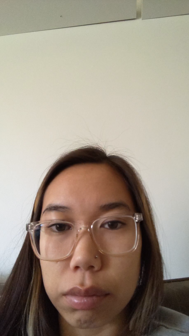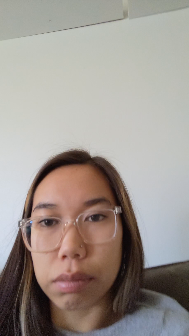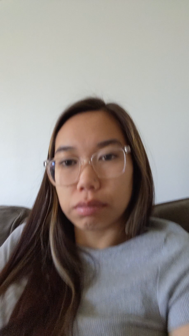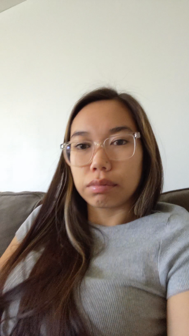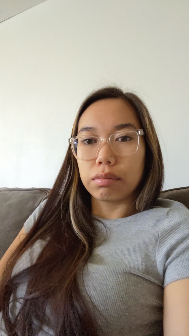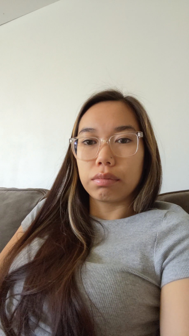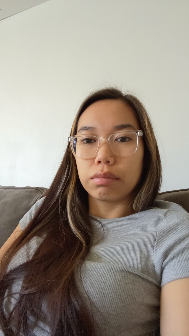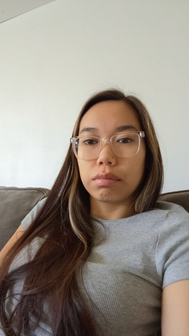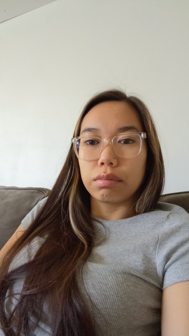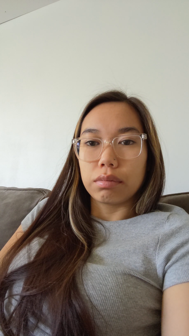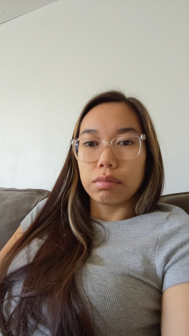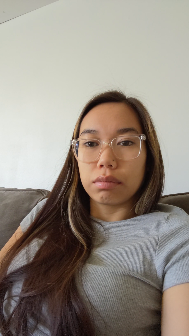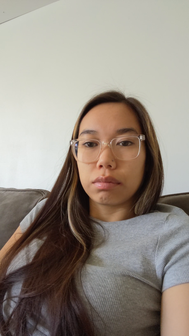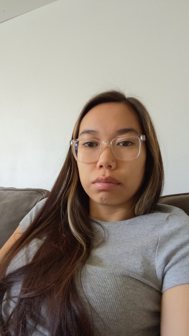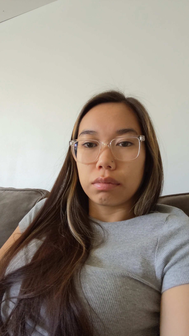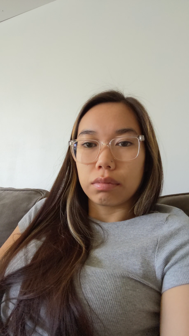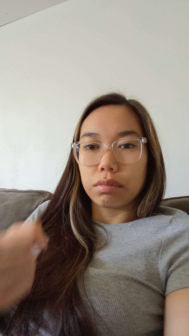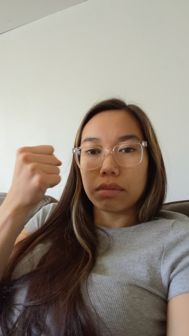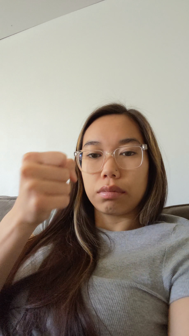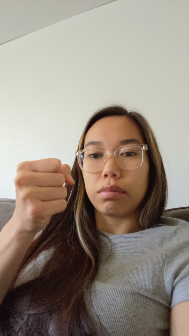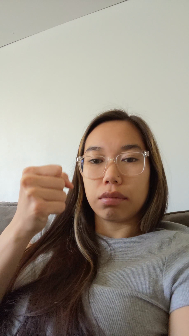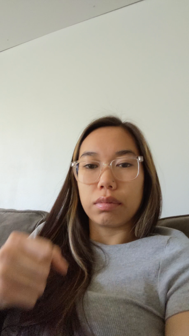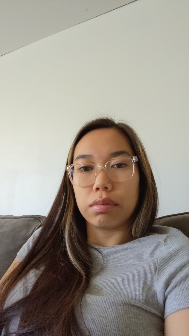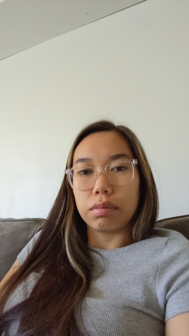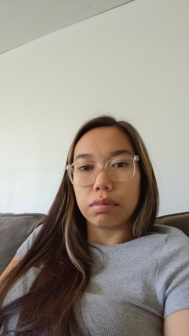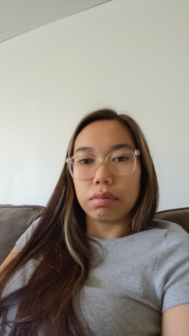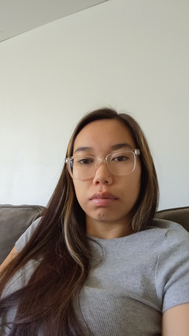hit